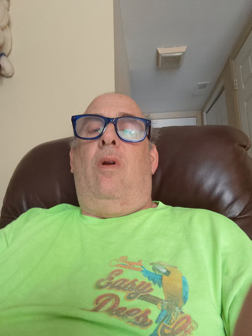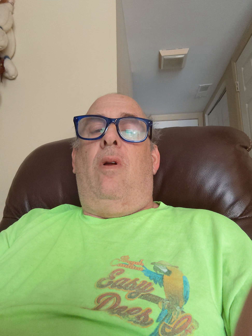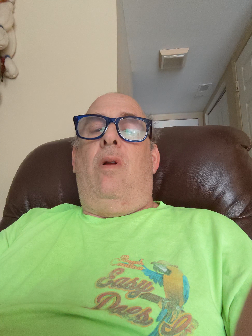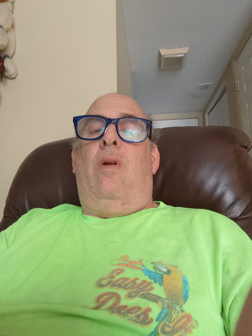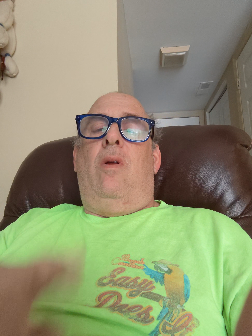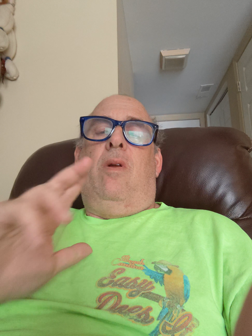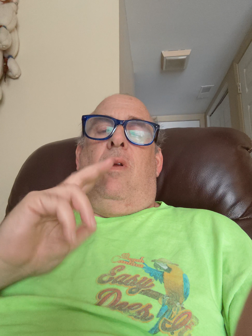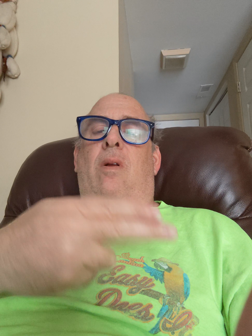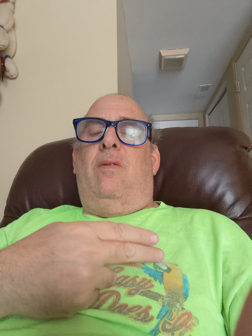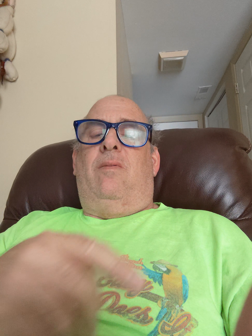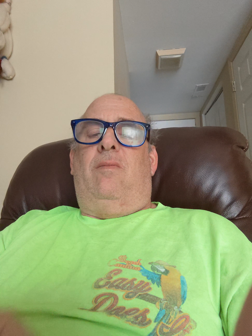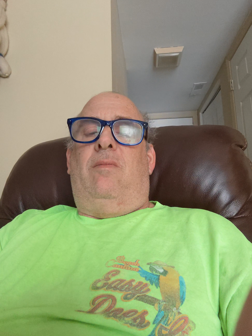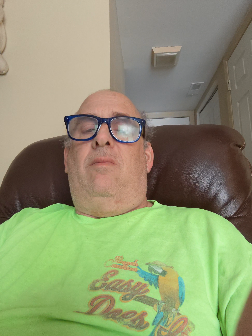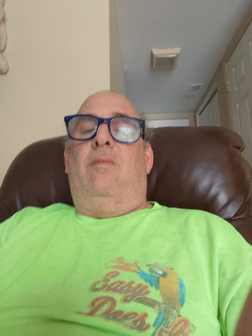we